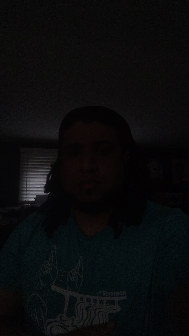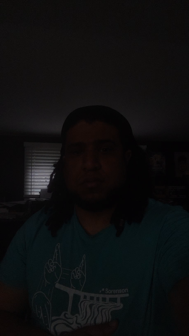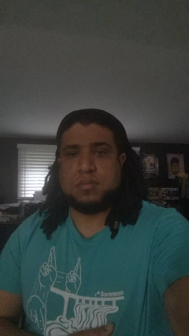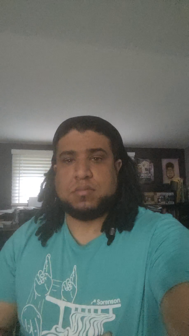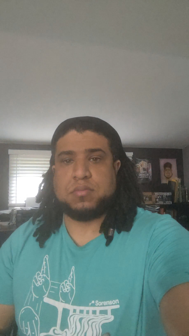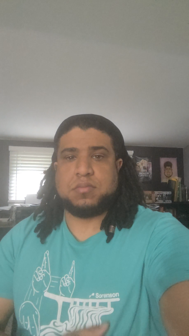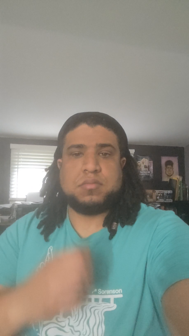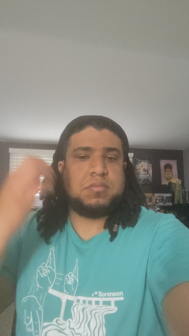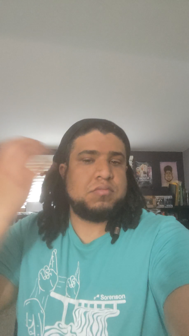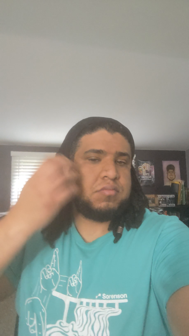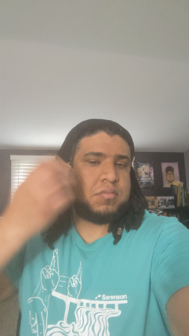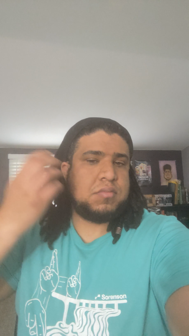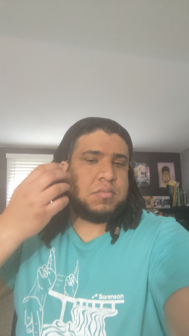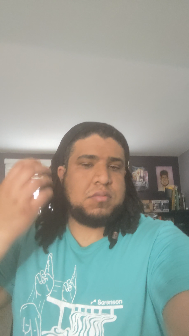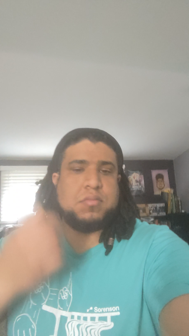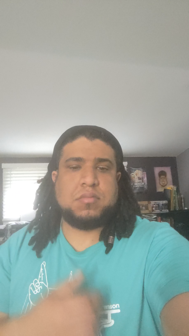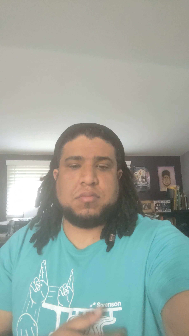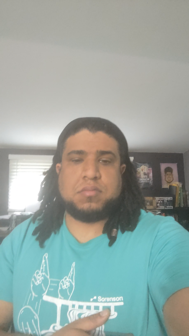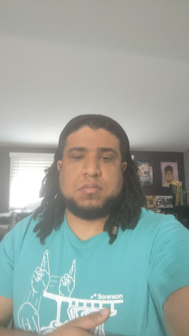shake